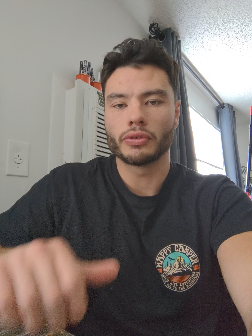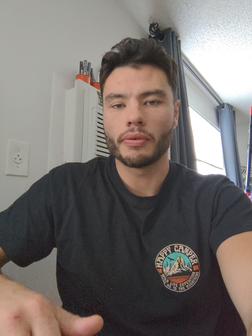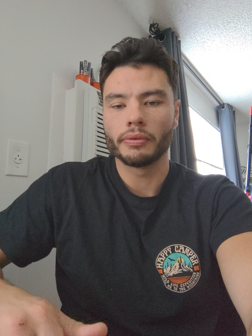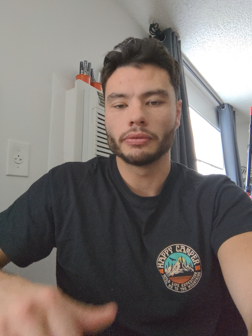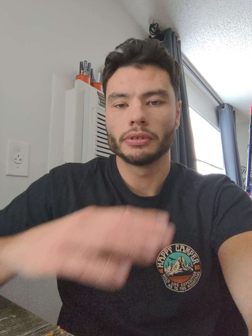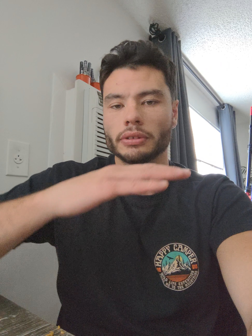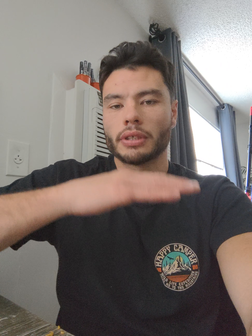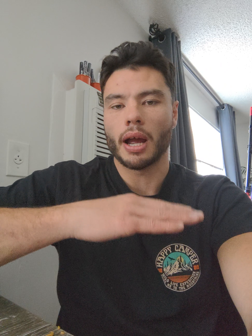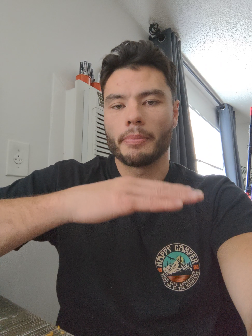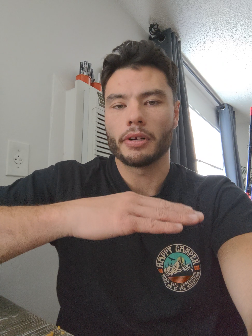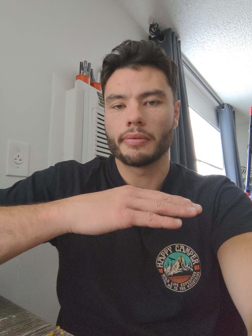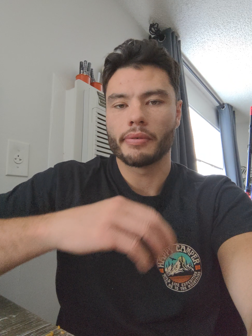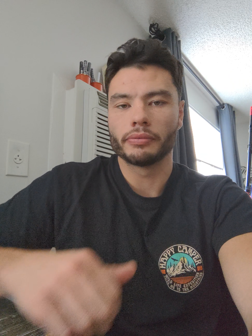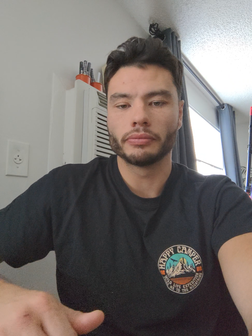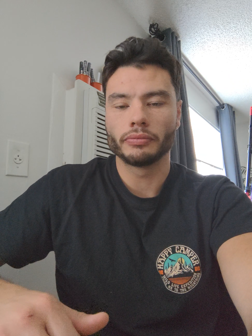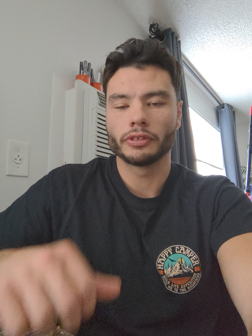table